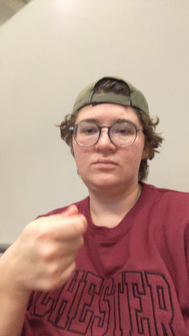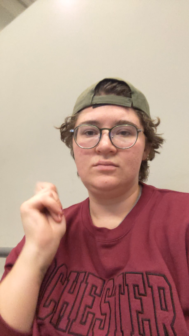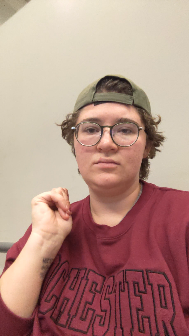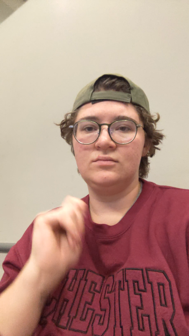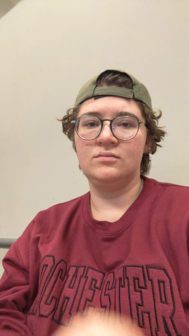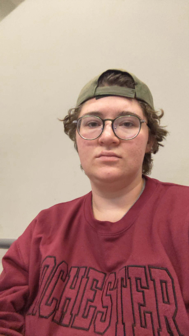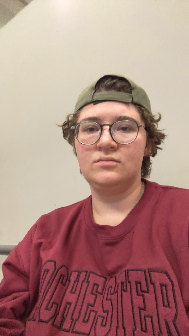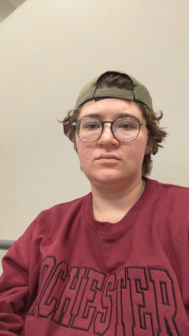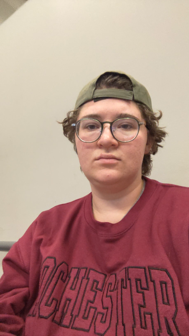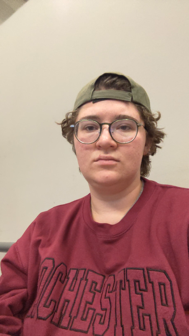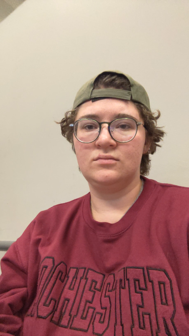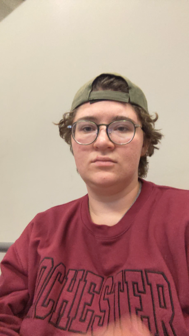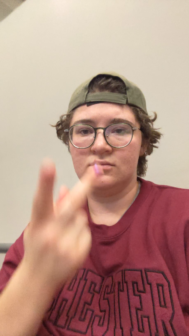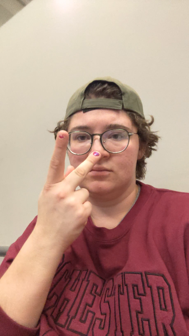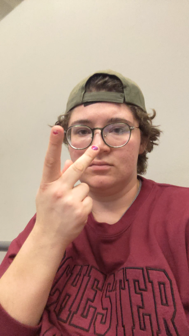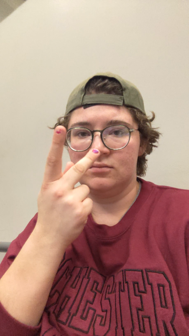penis